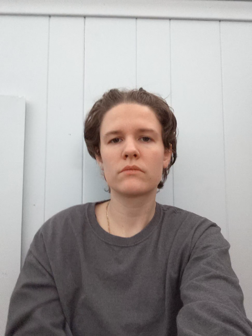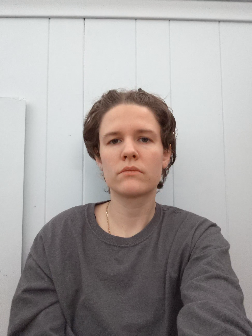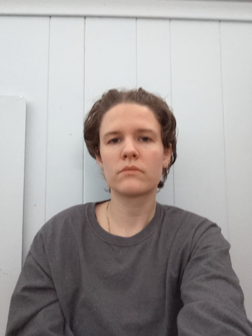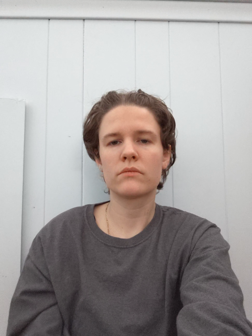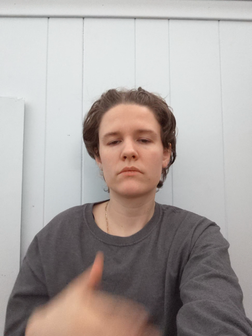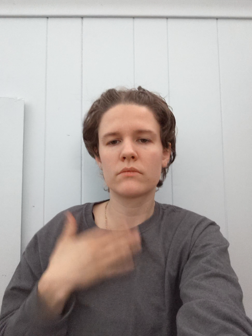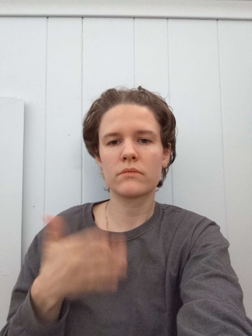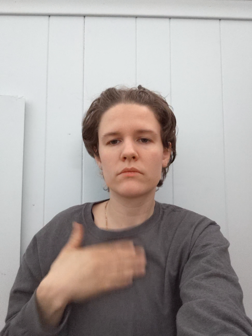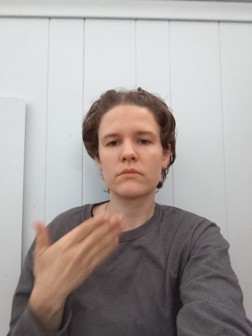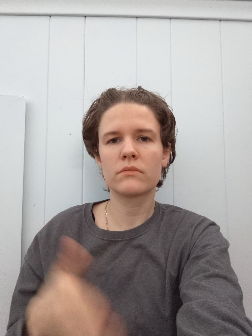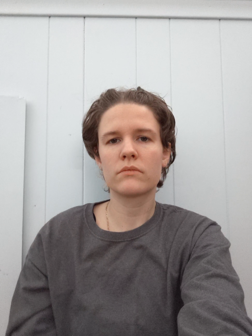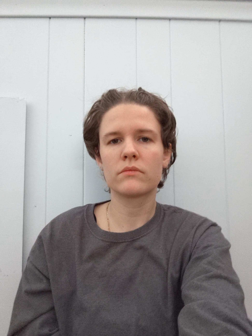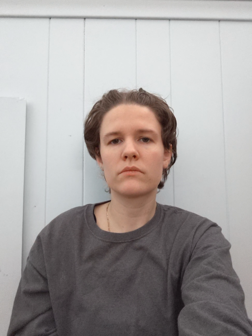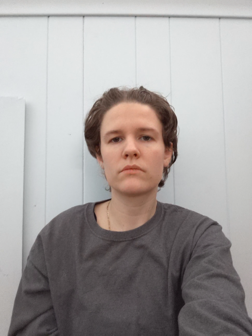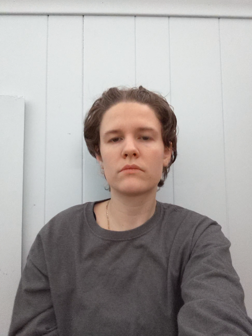happy